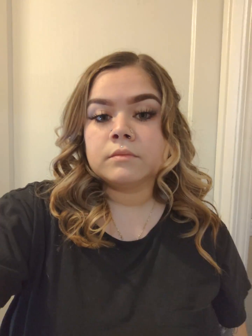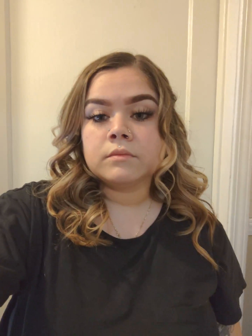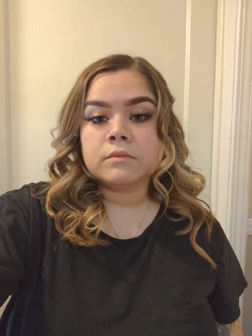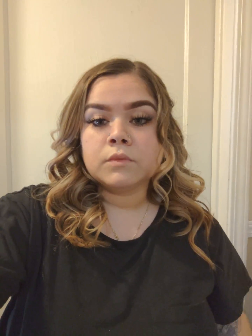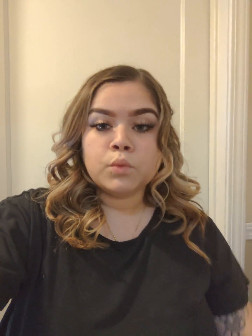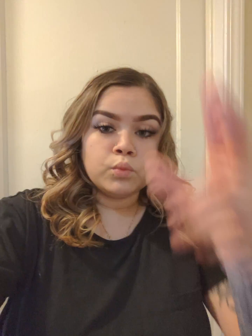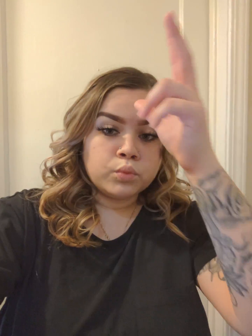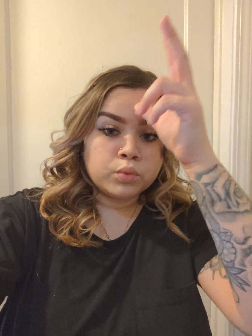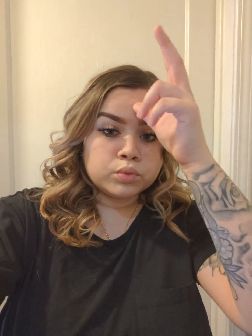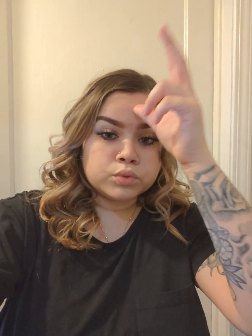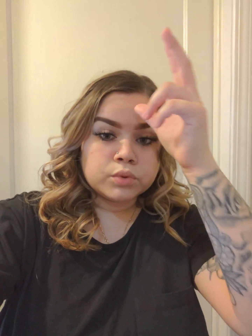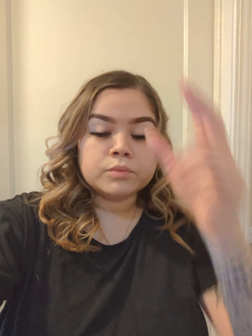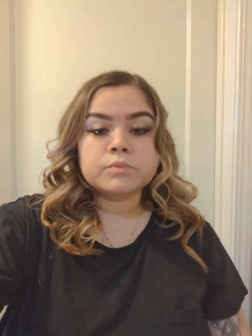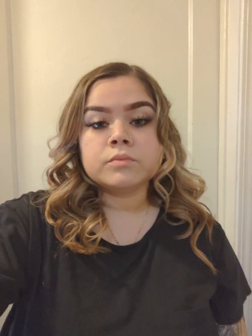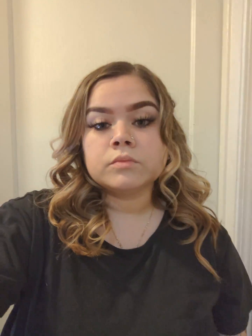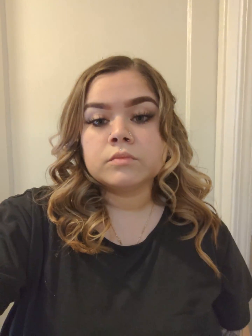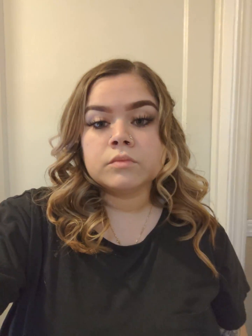rooster